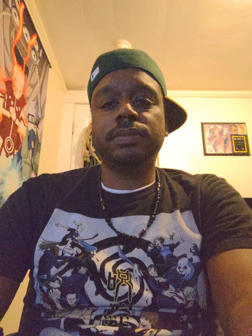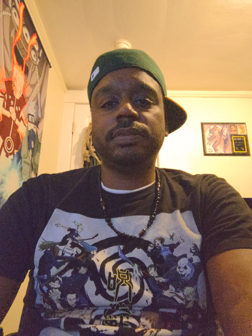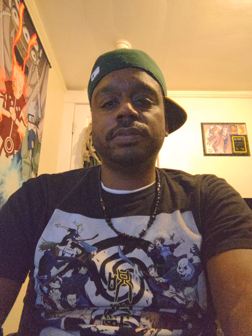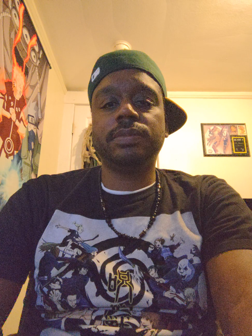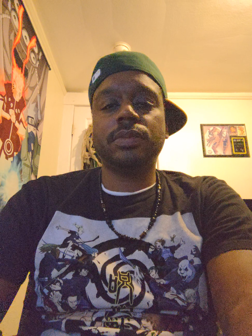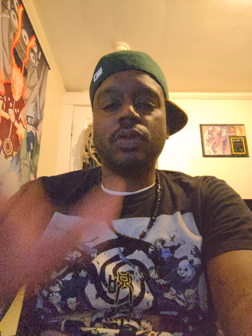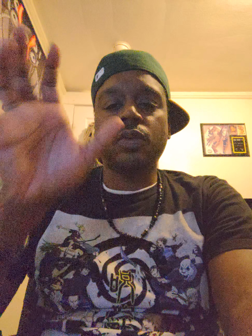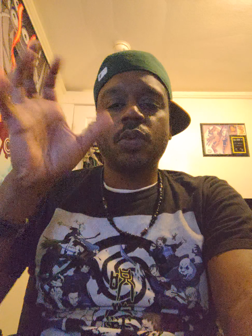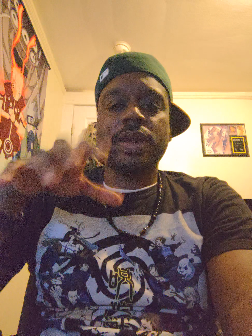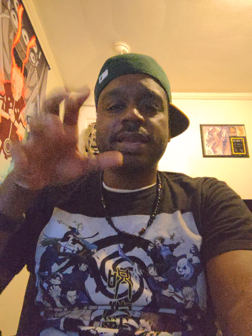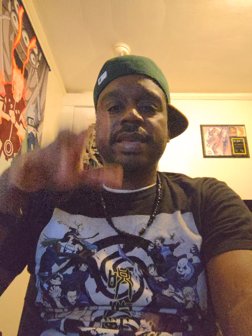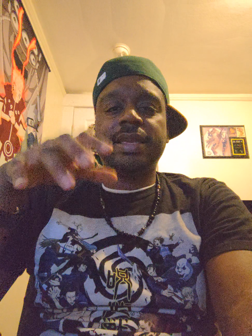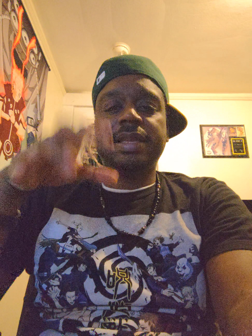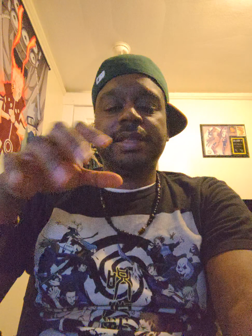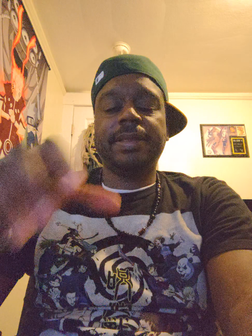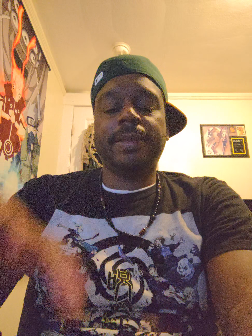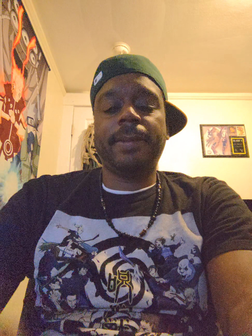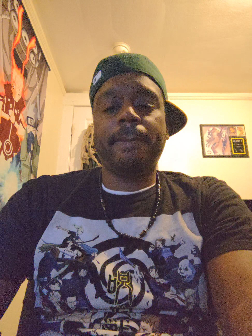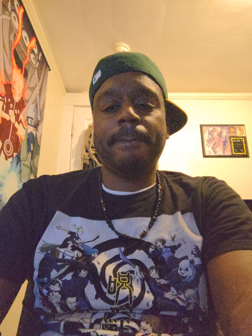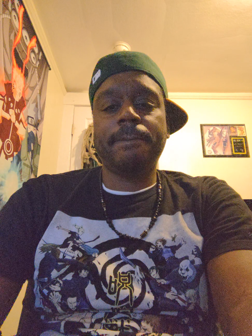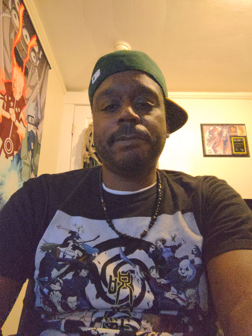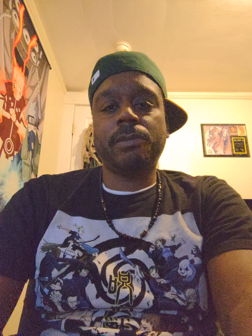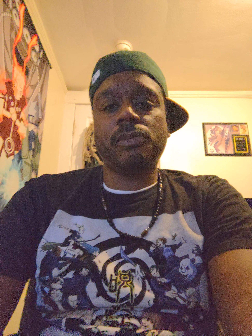rain